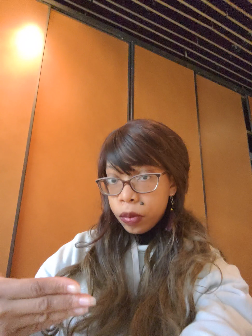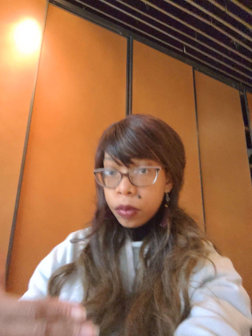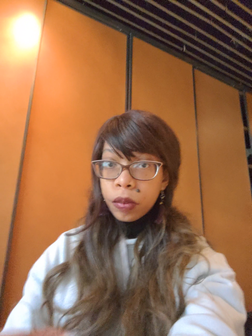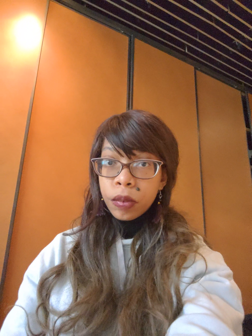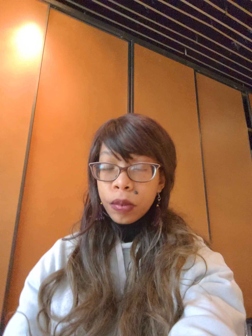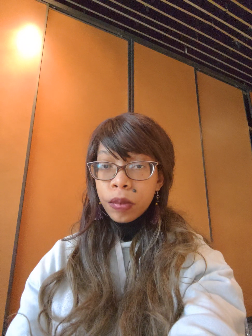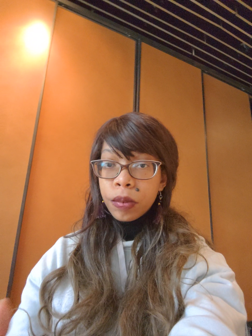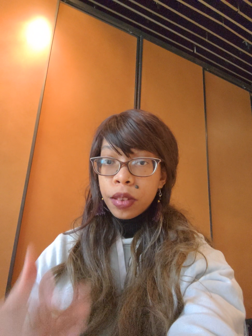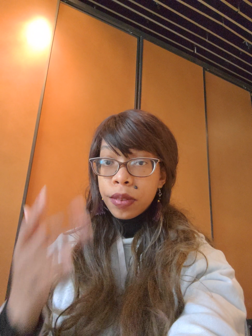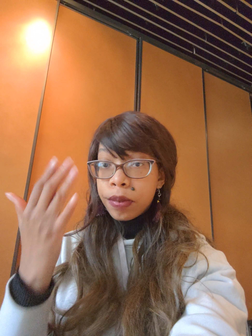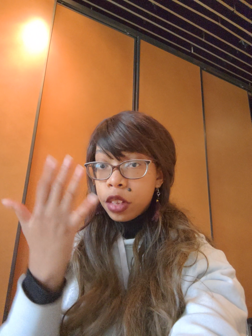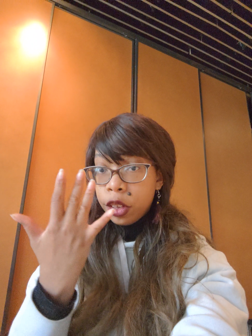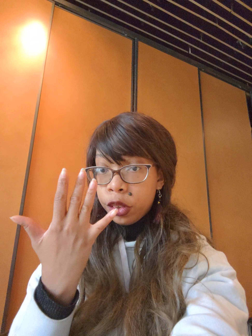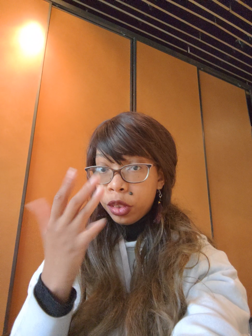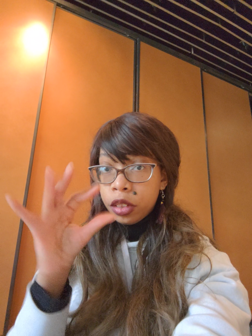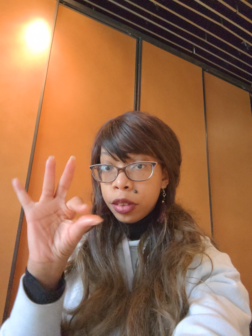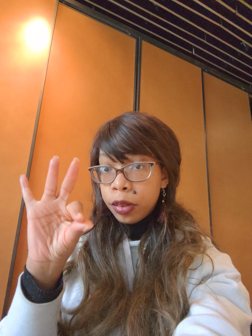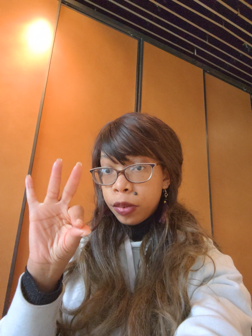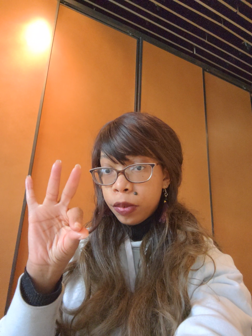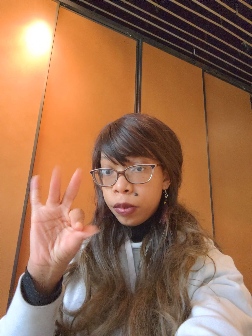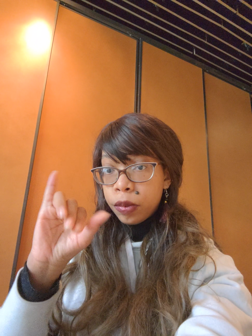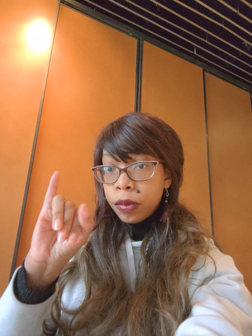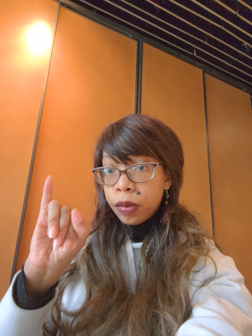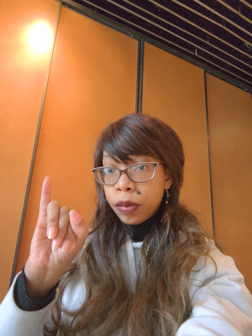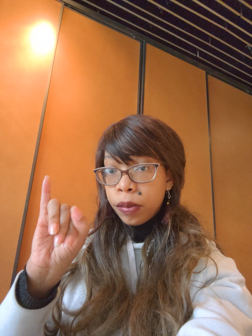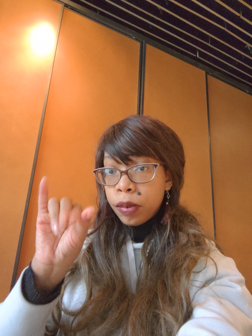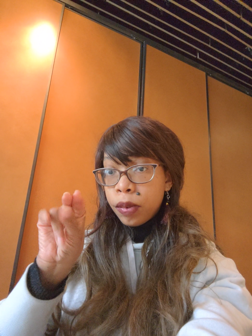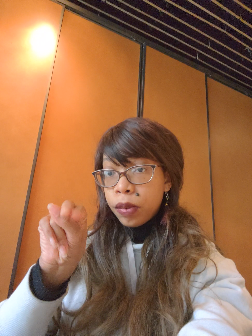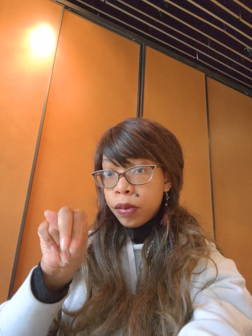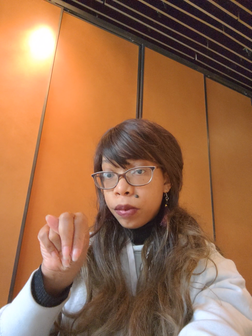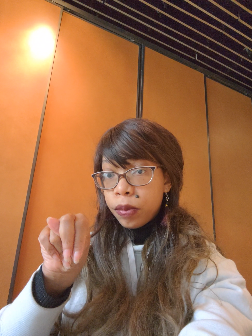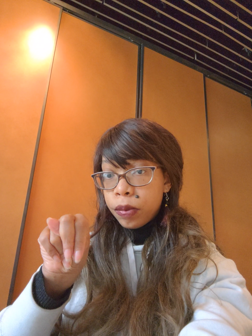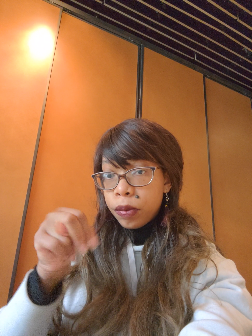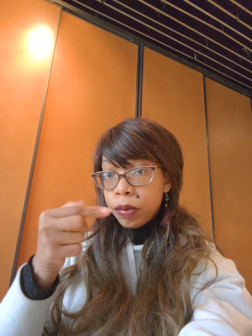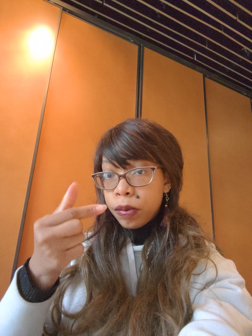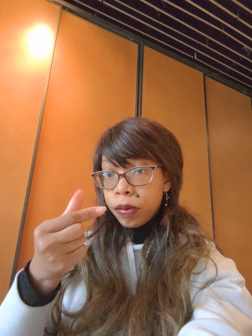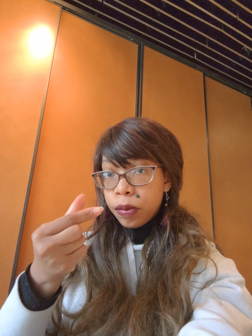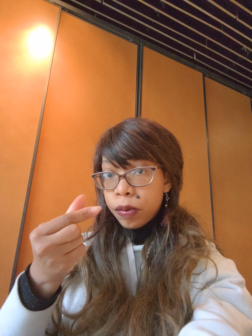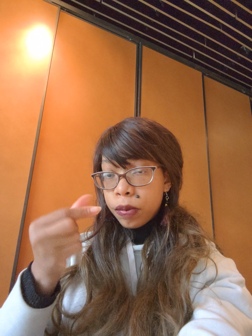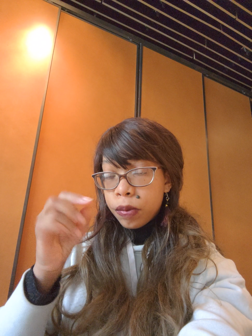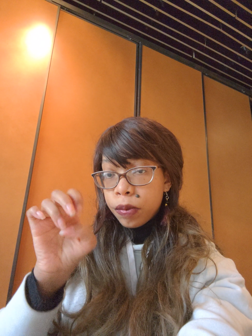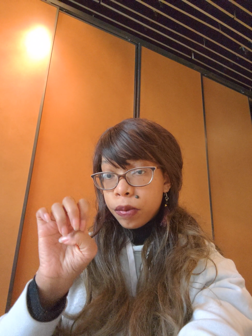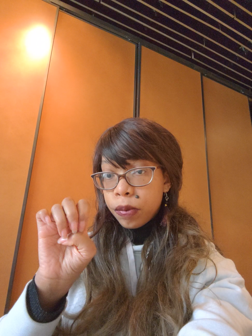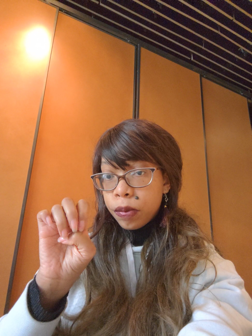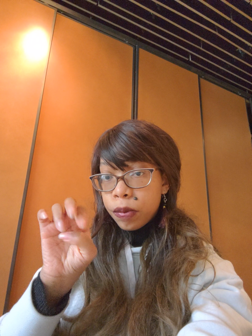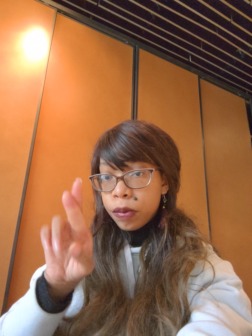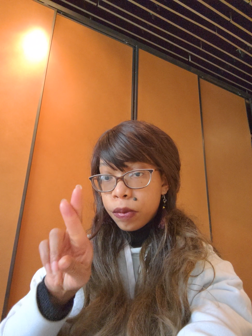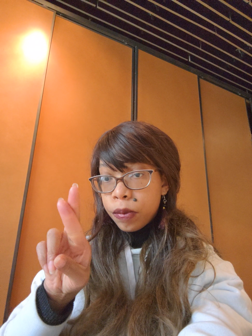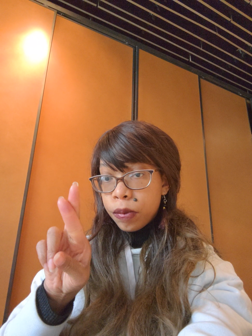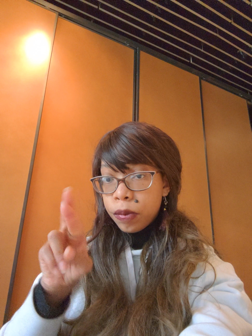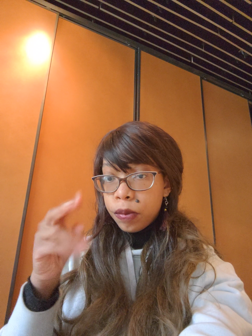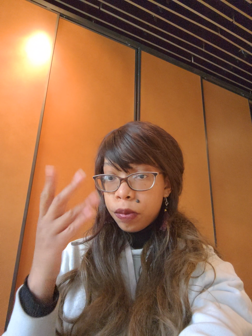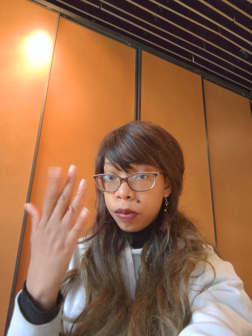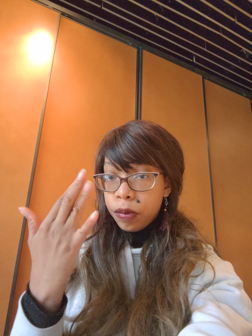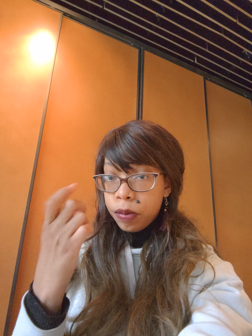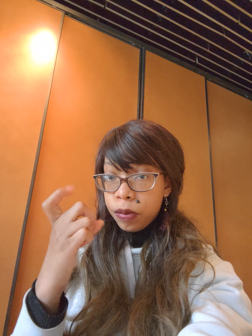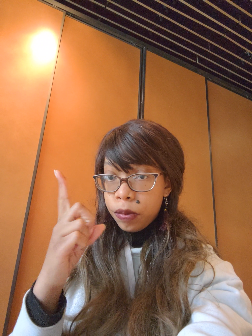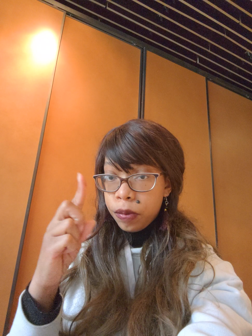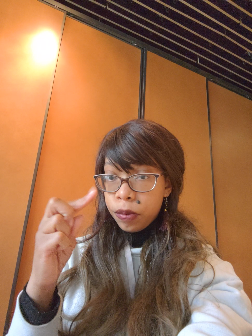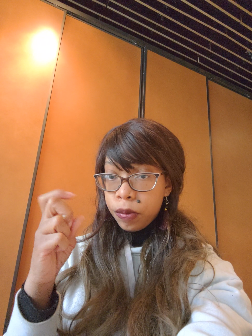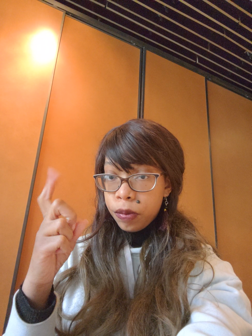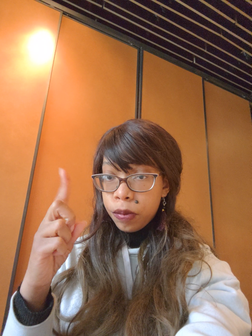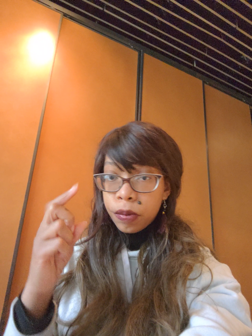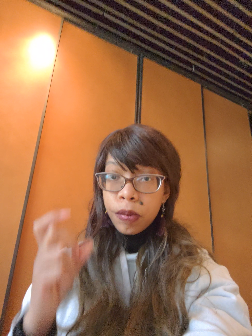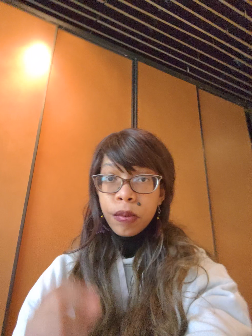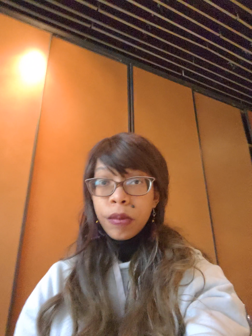finger